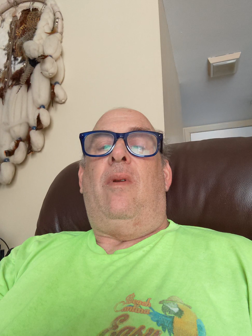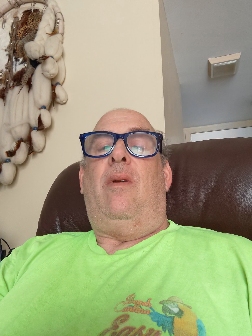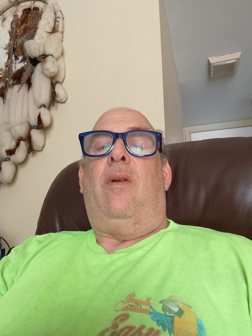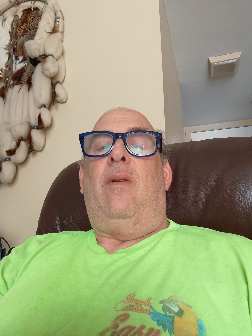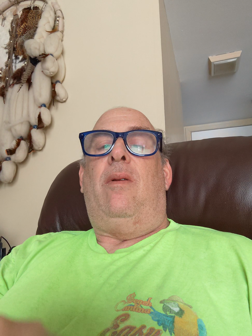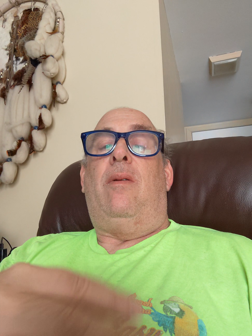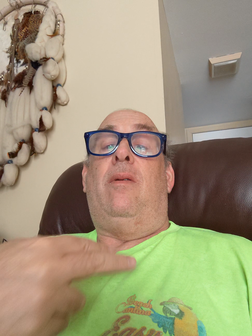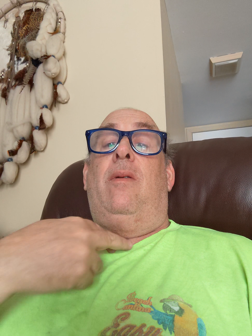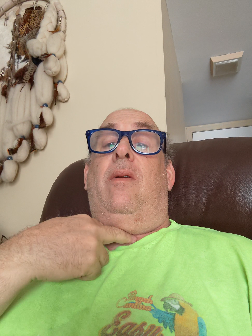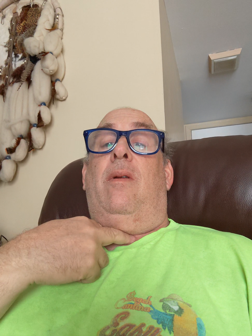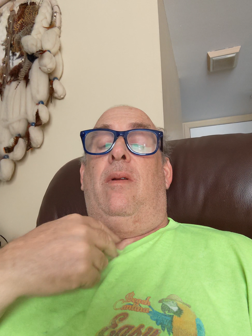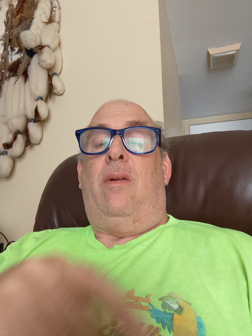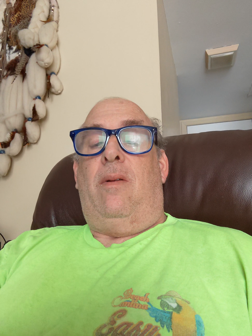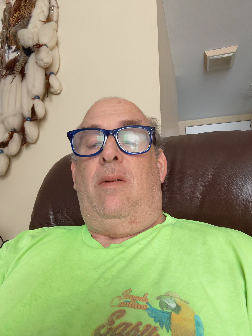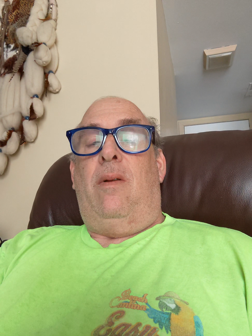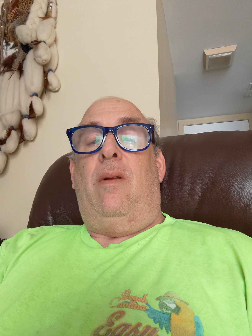stuck